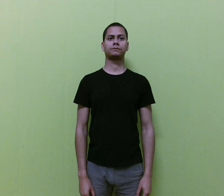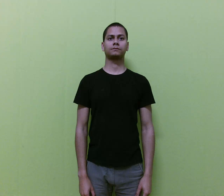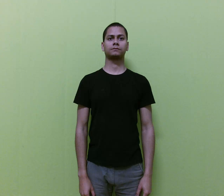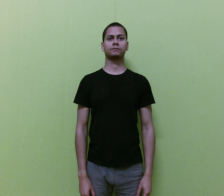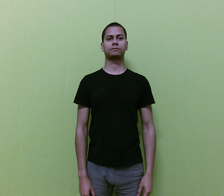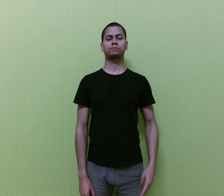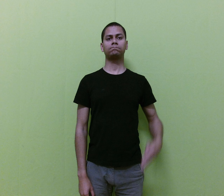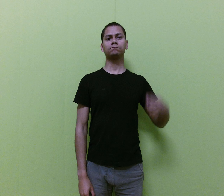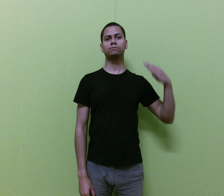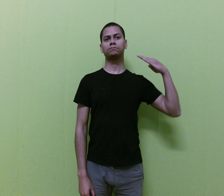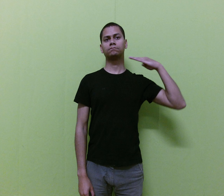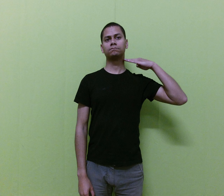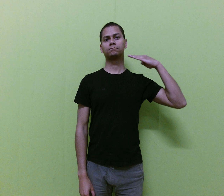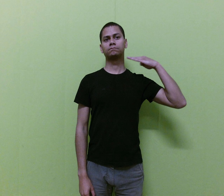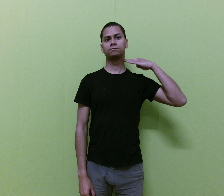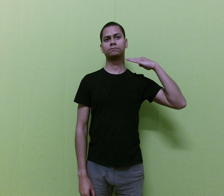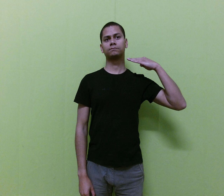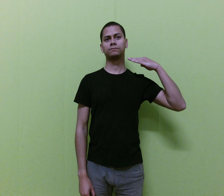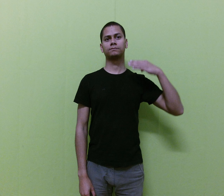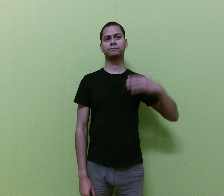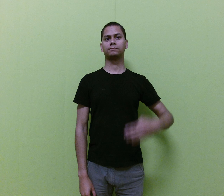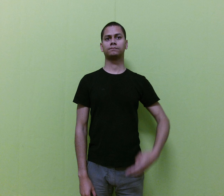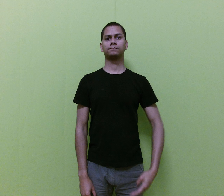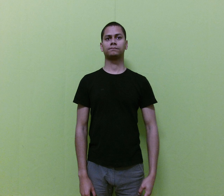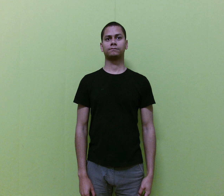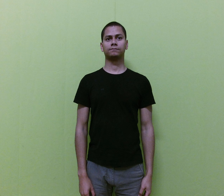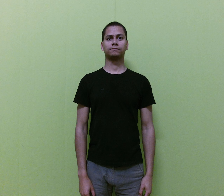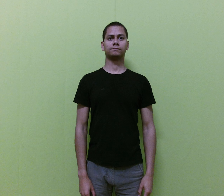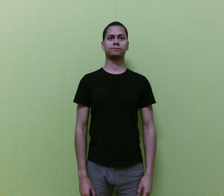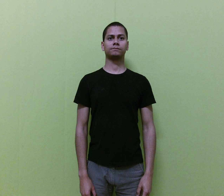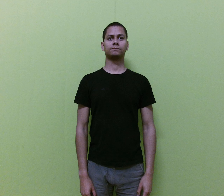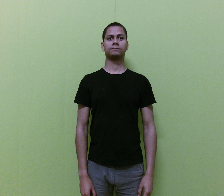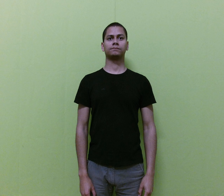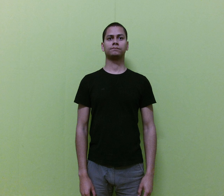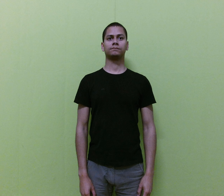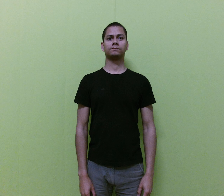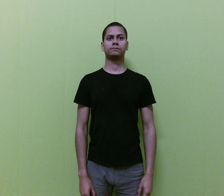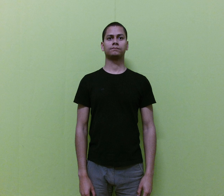banco